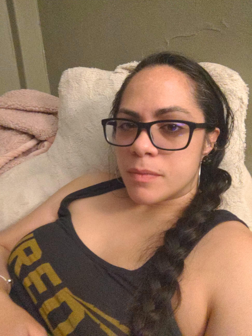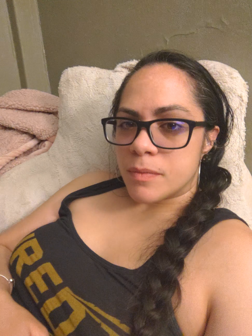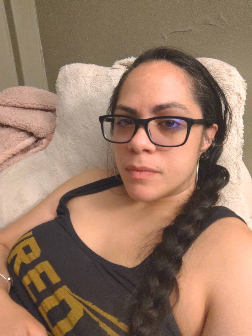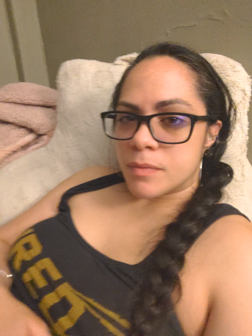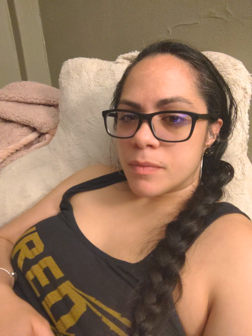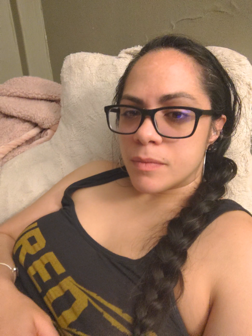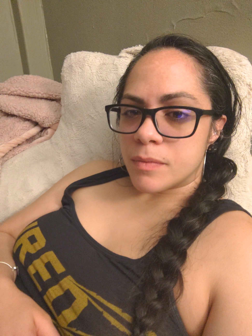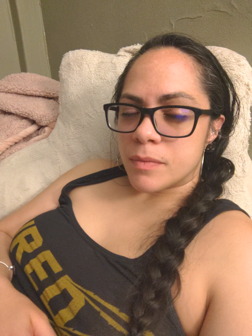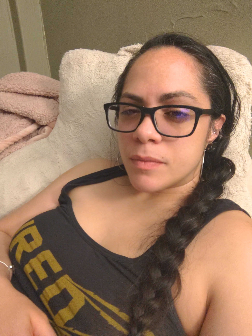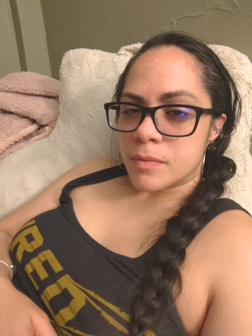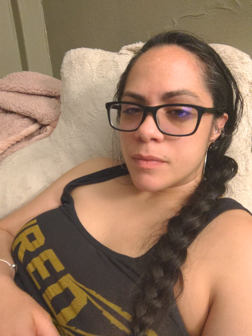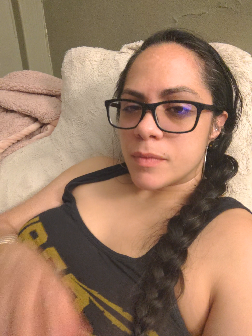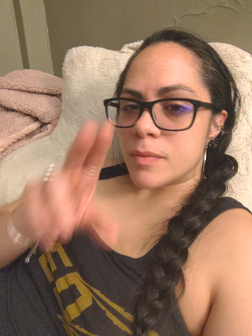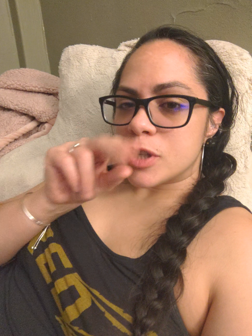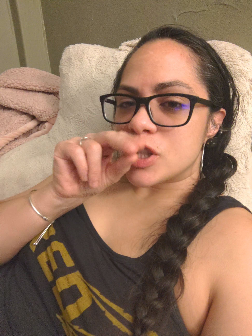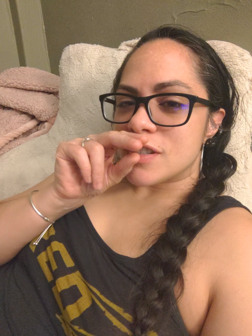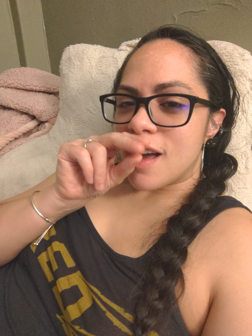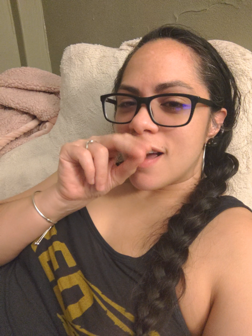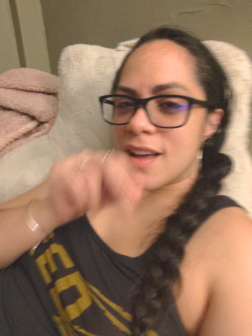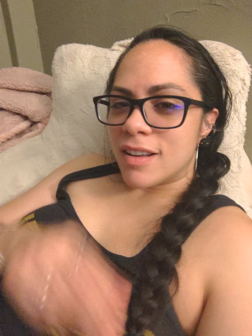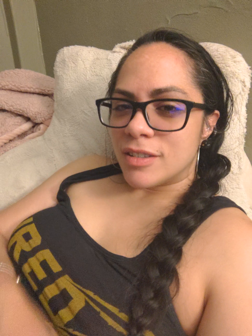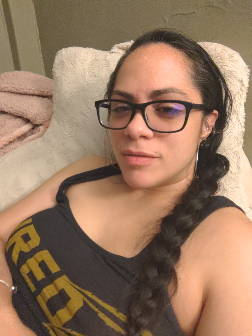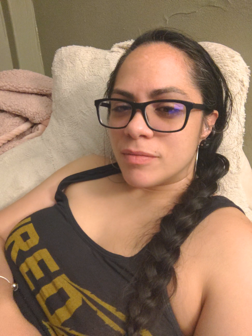duck